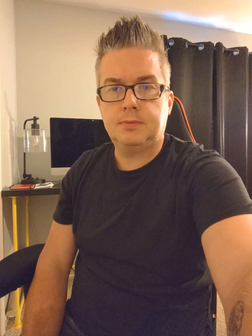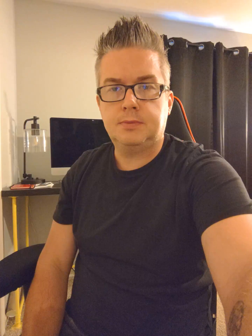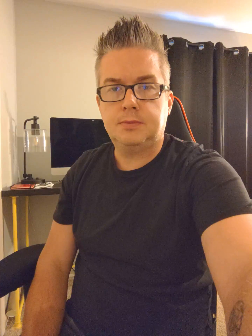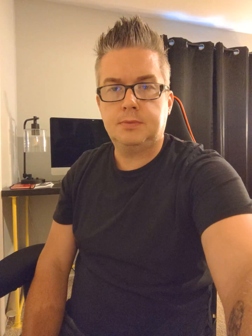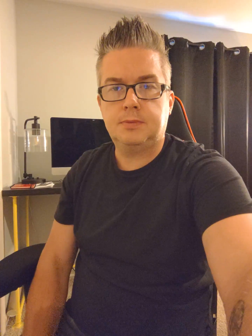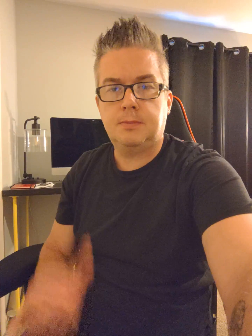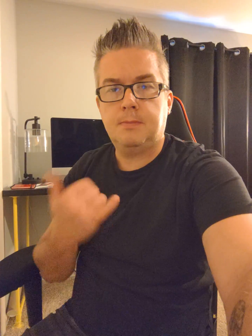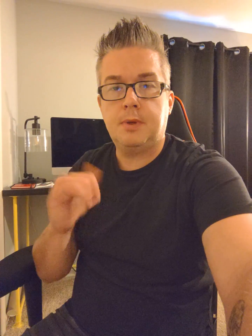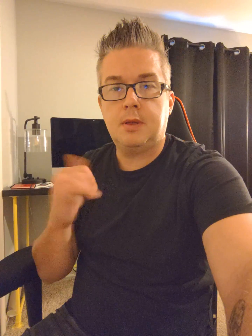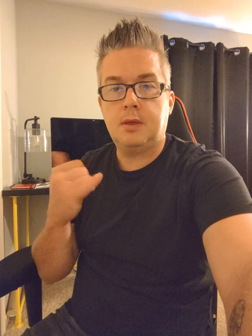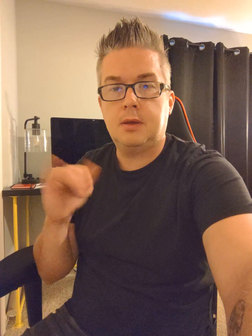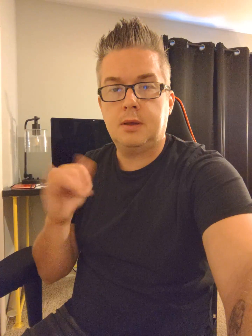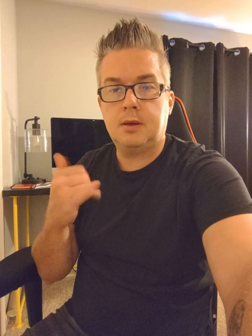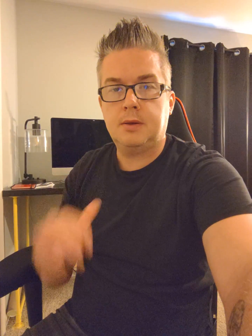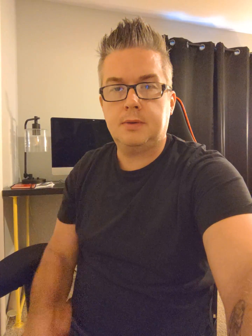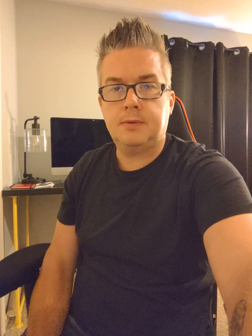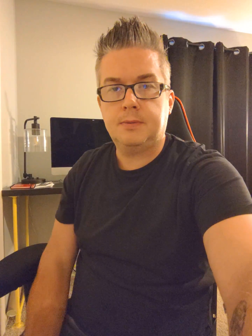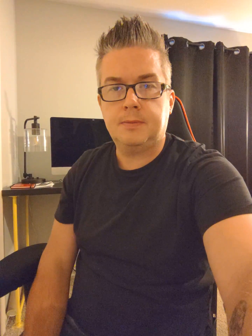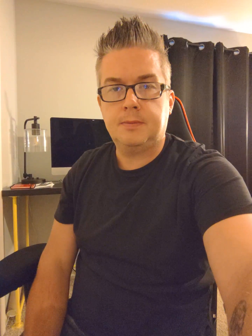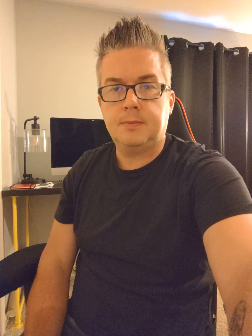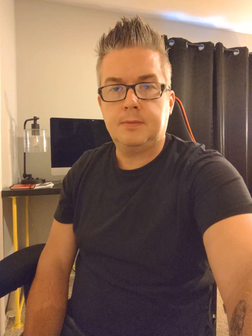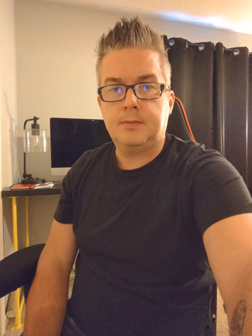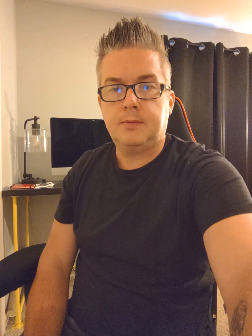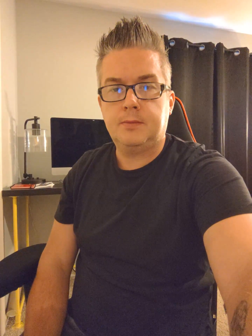party